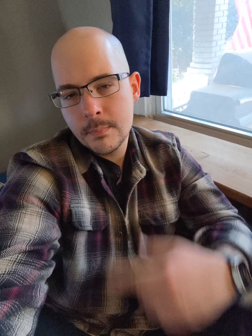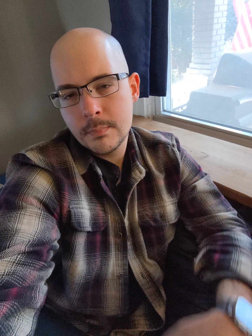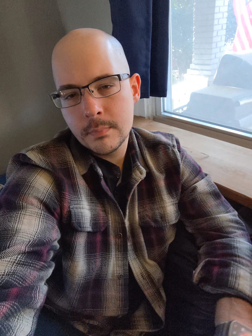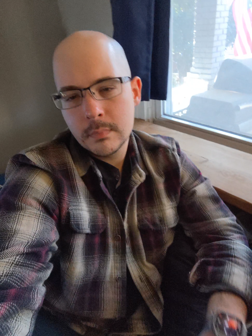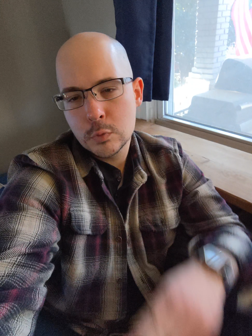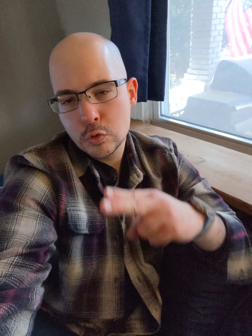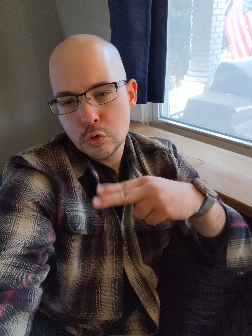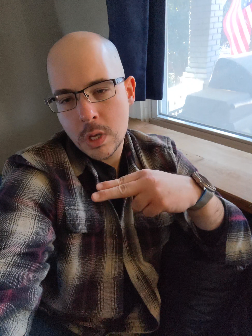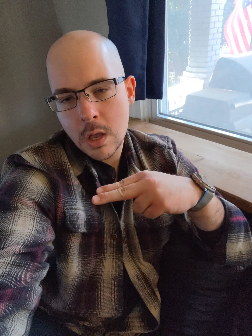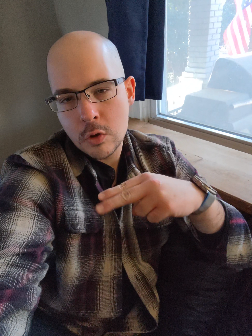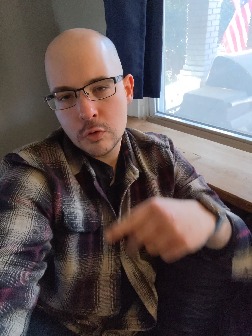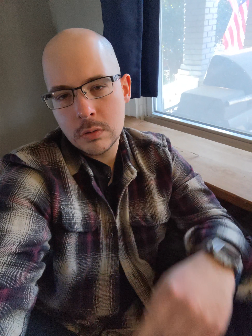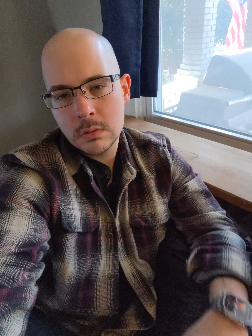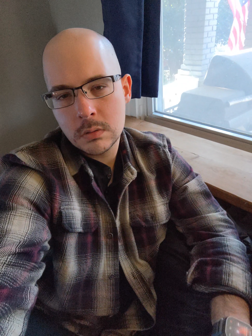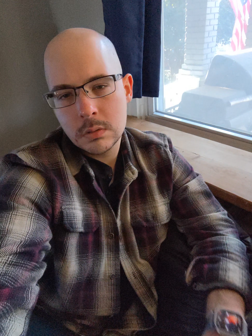chair